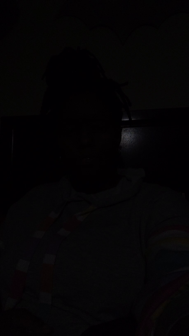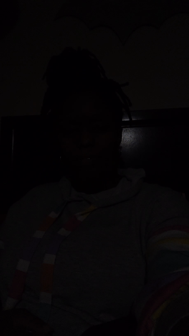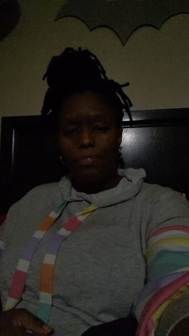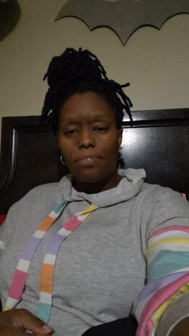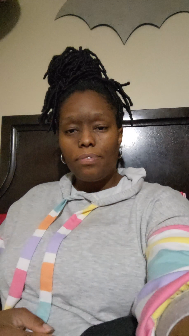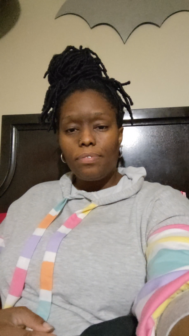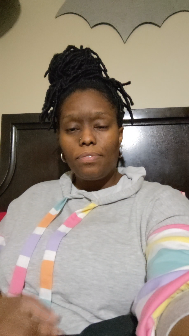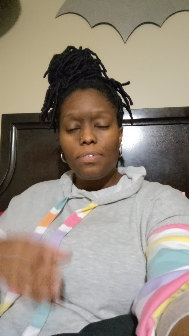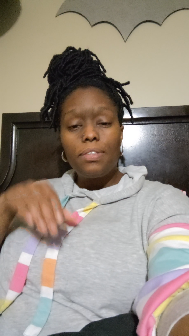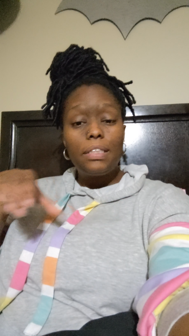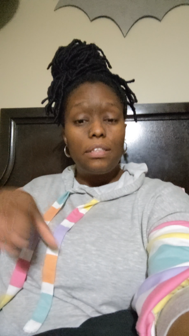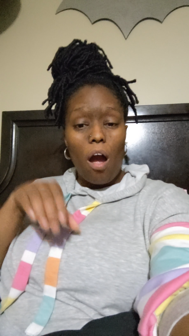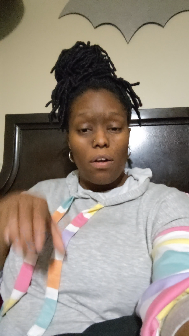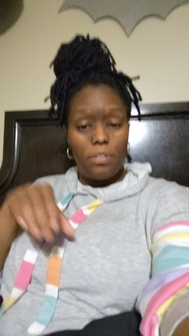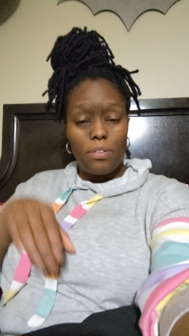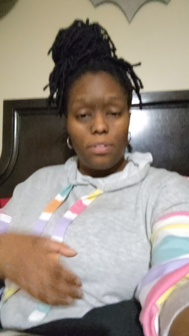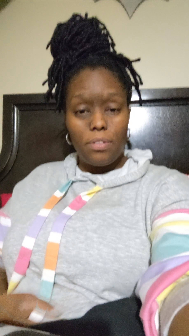does